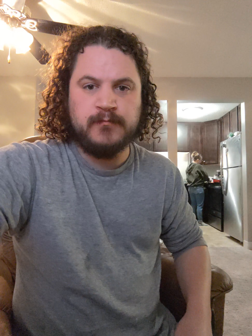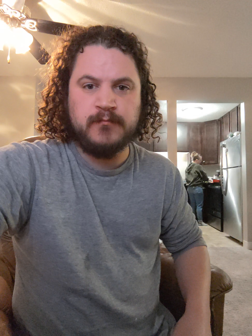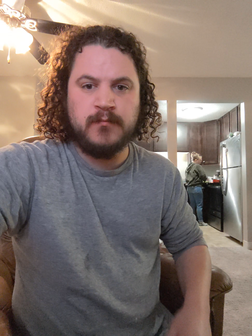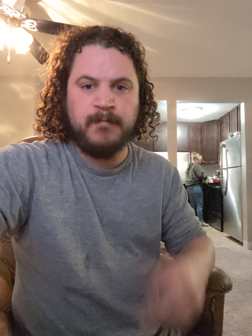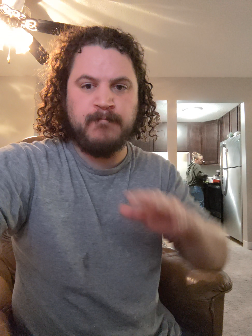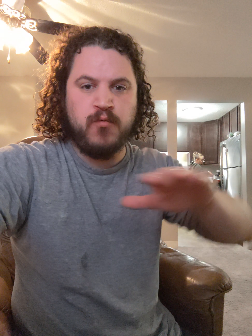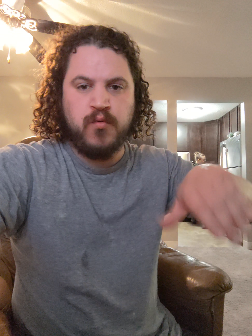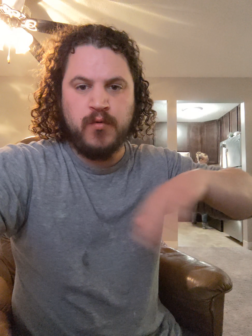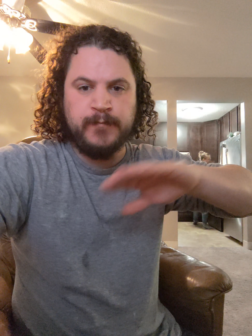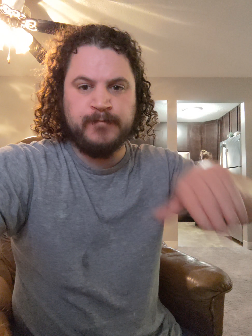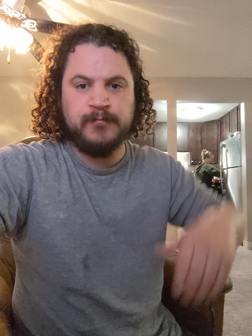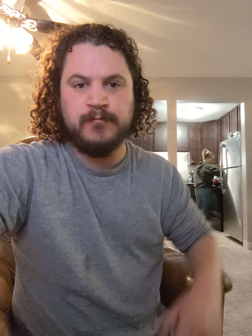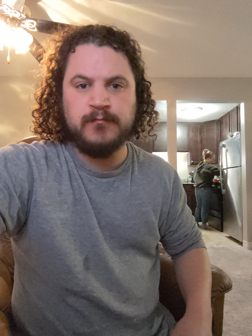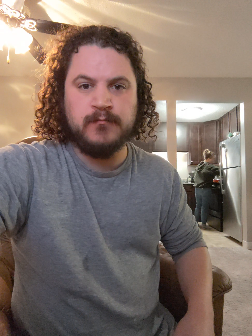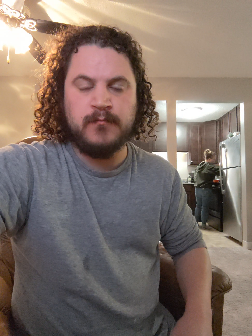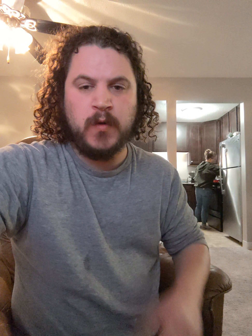pool